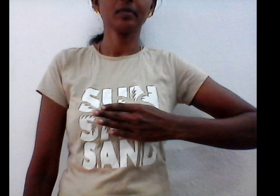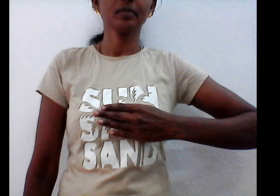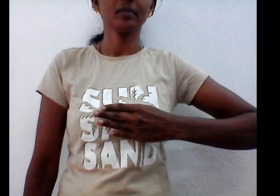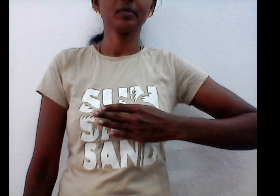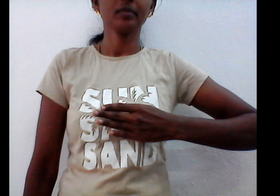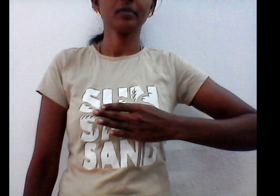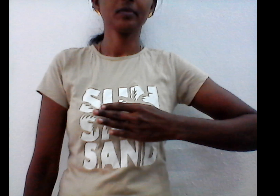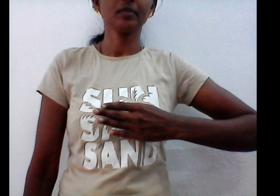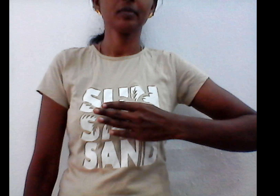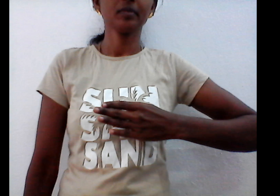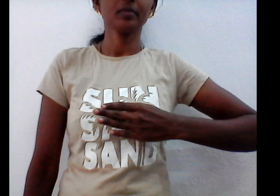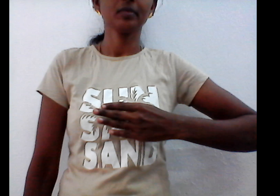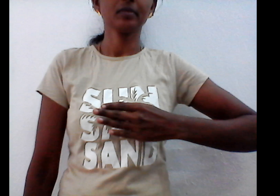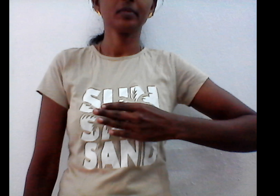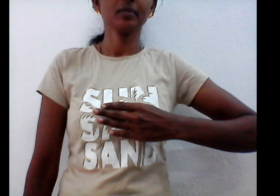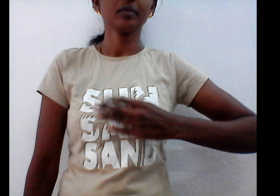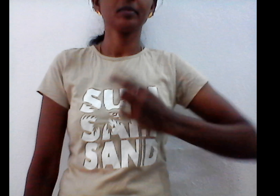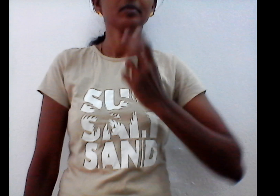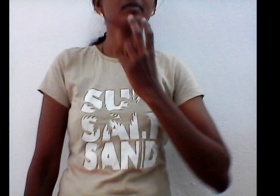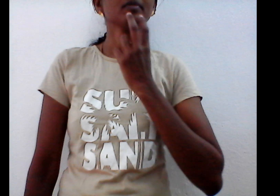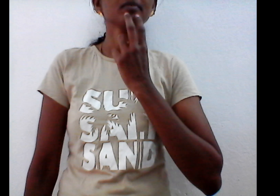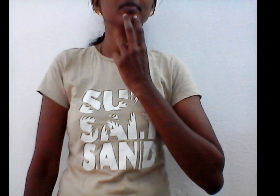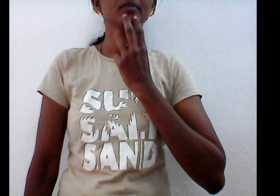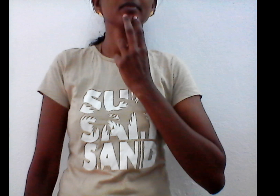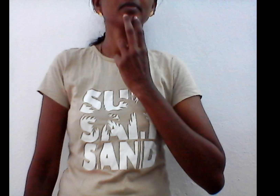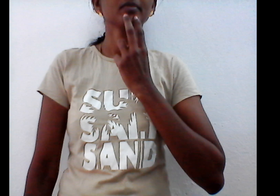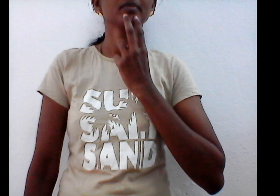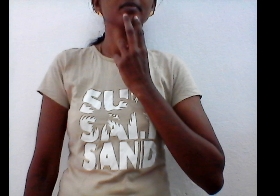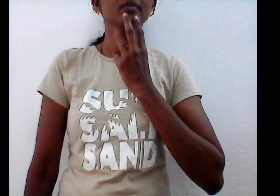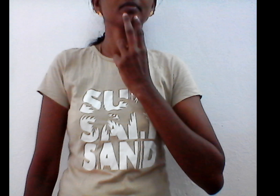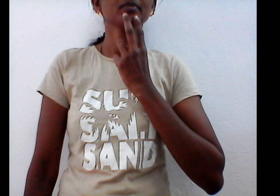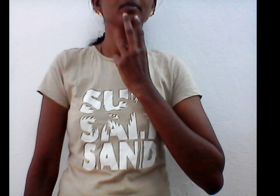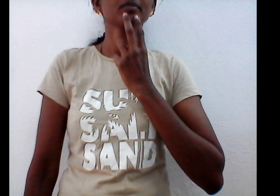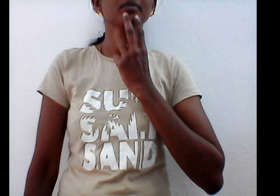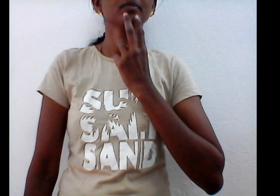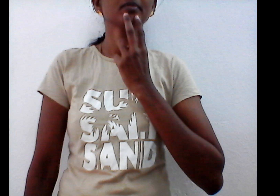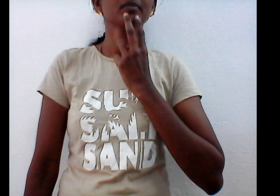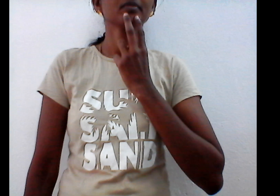അഃ